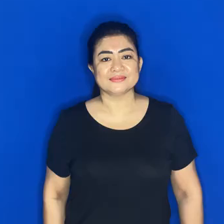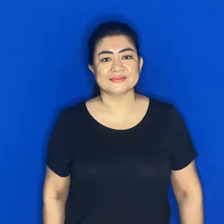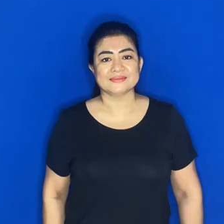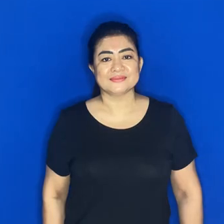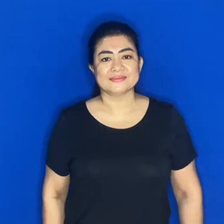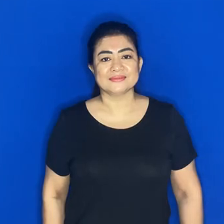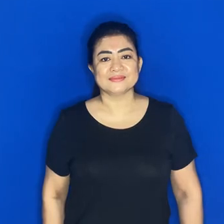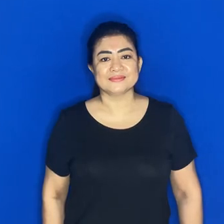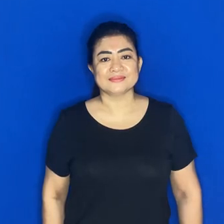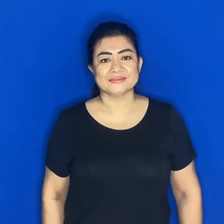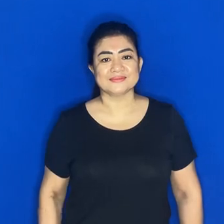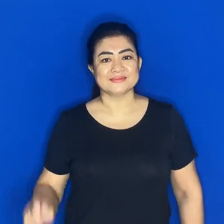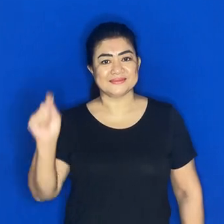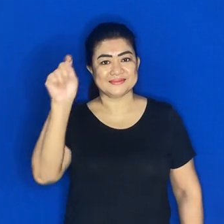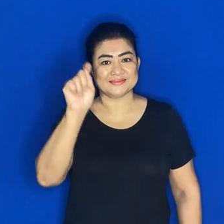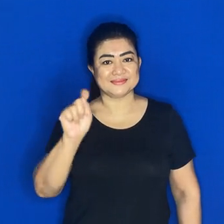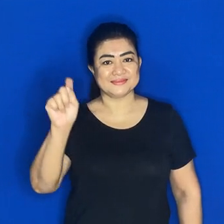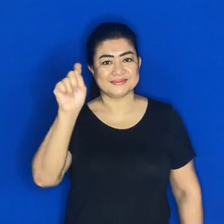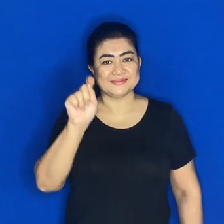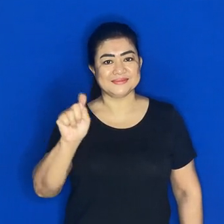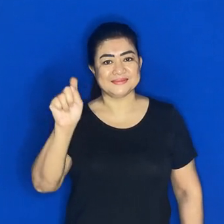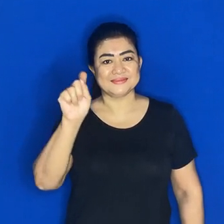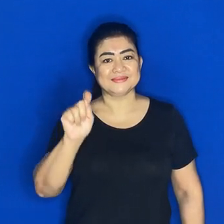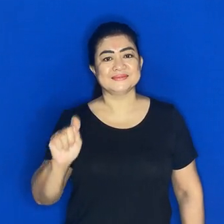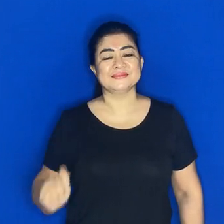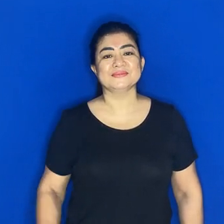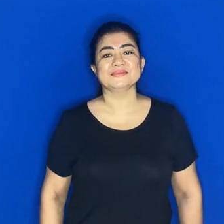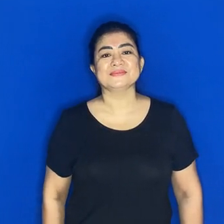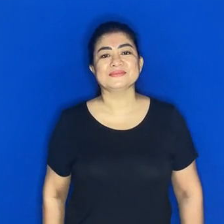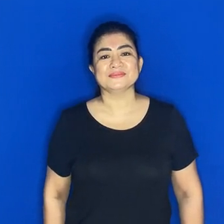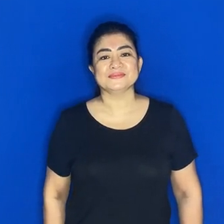tuesday